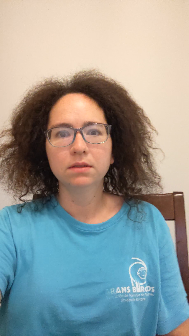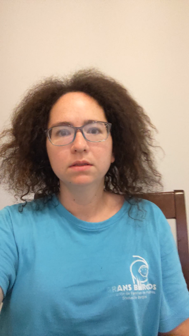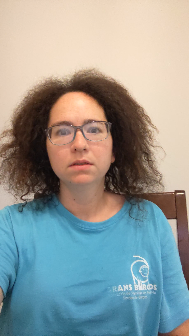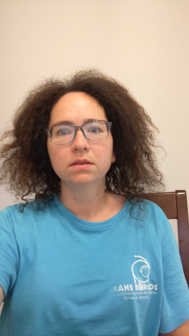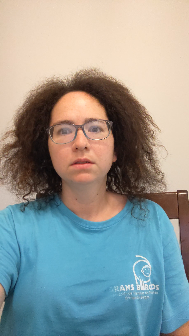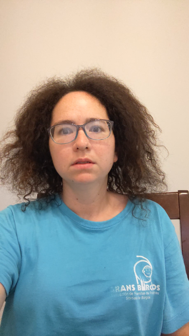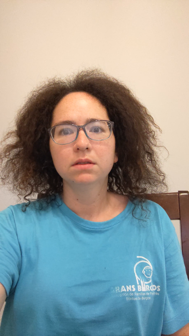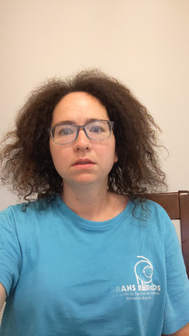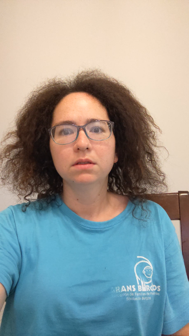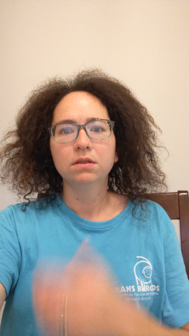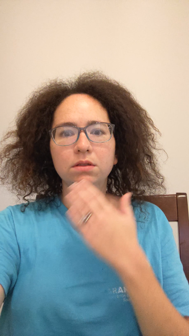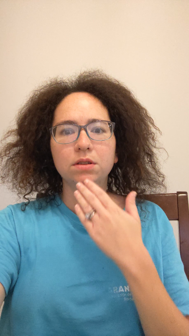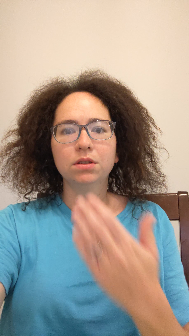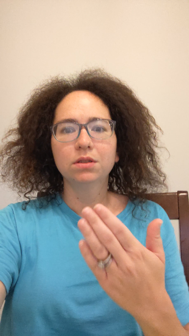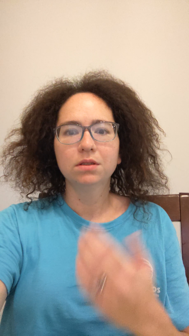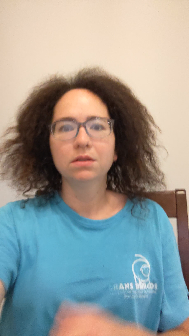good